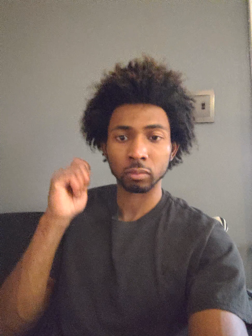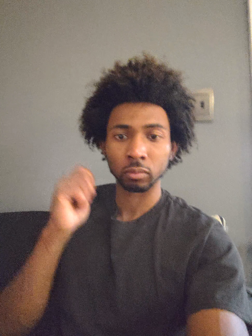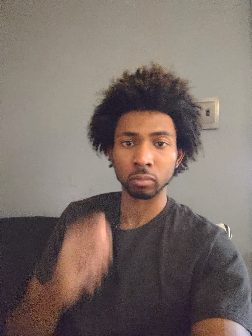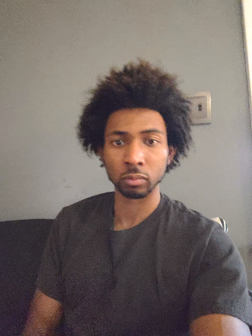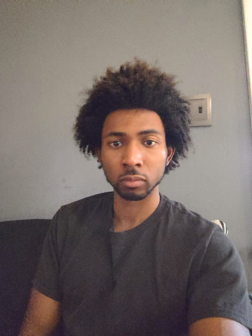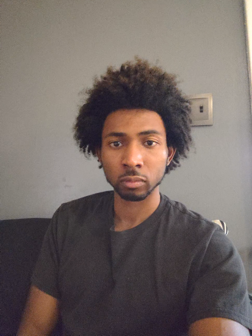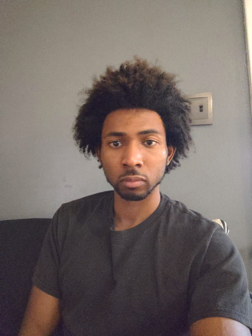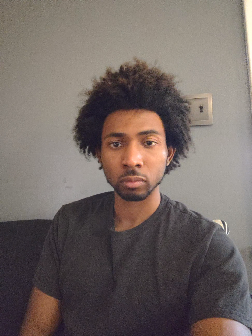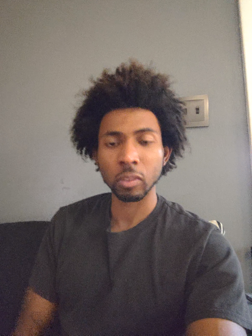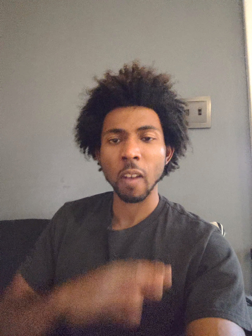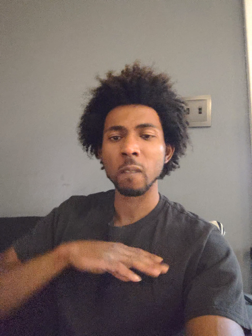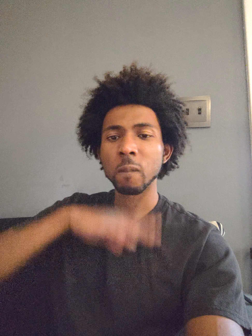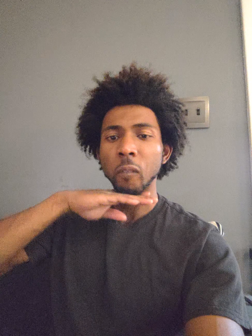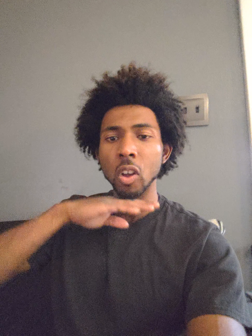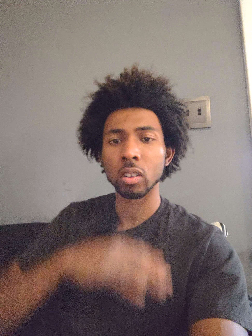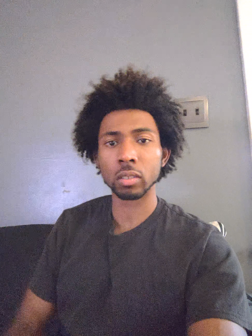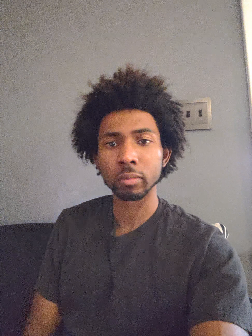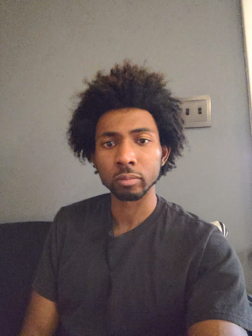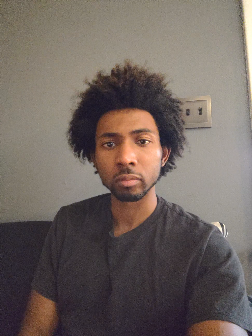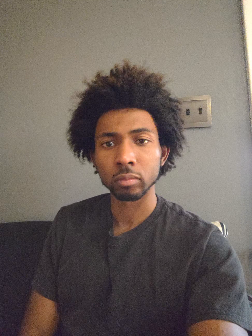full